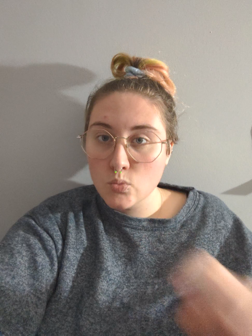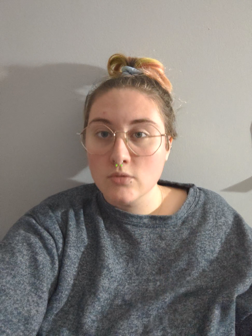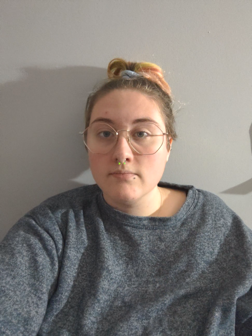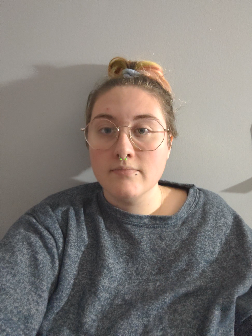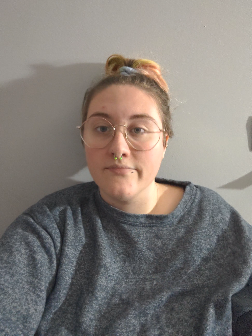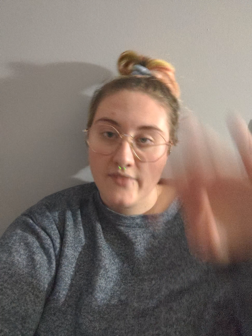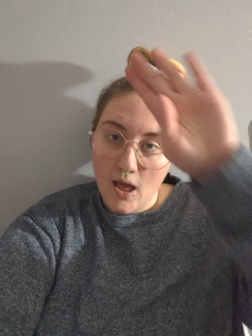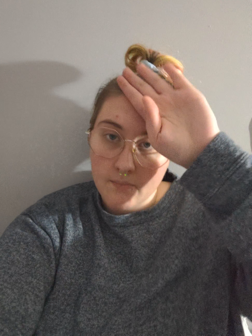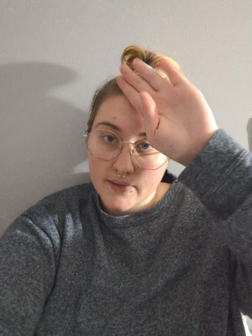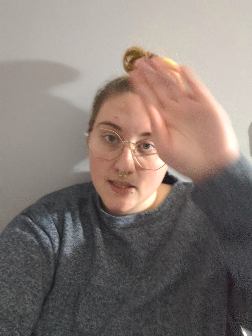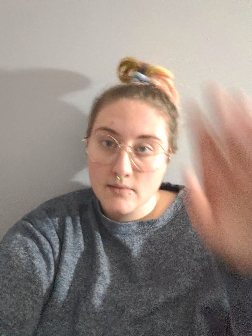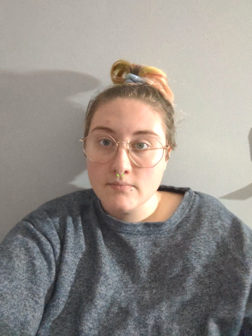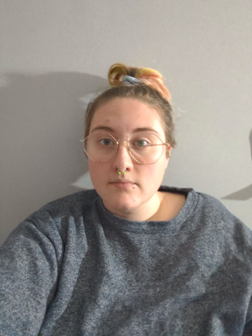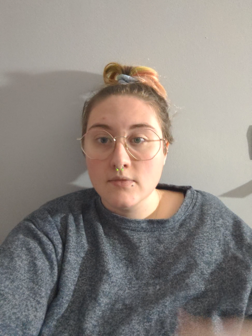fireman